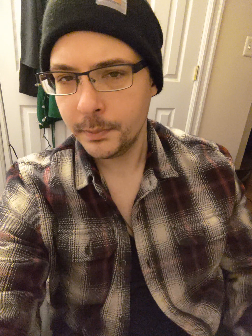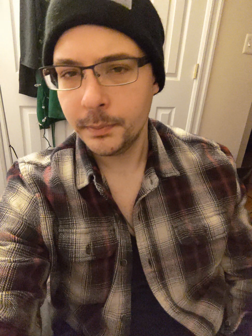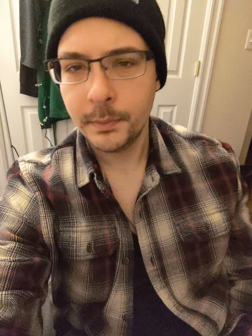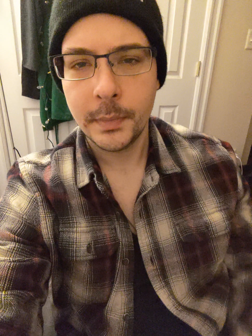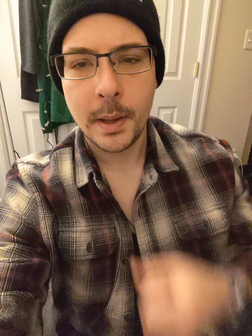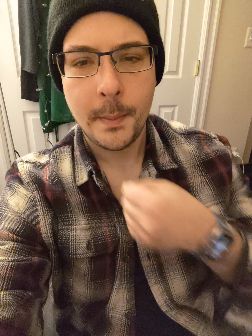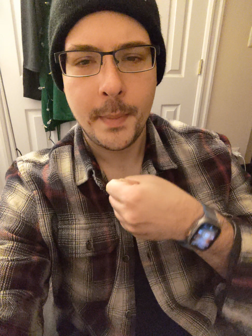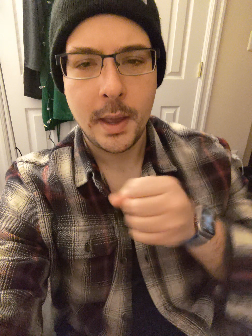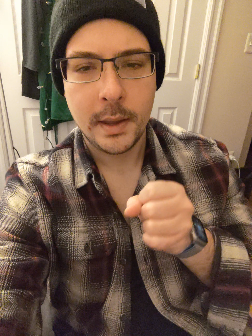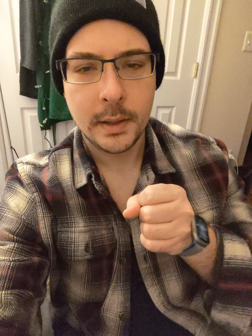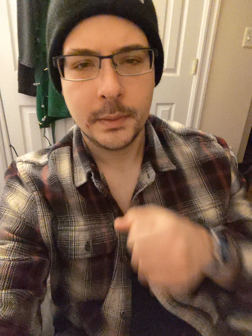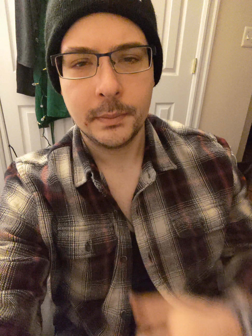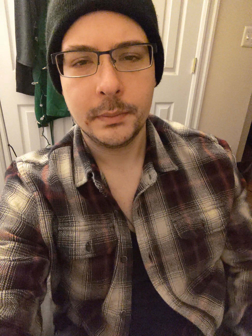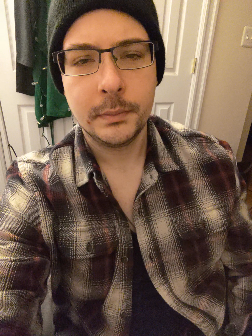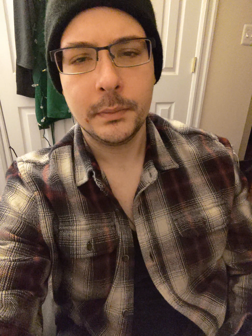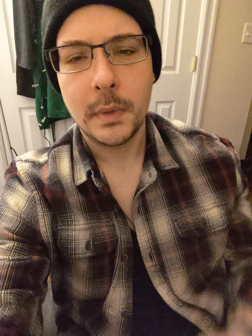make